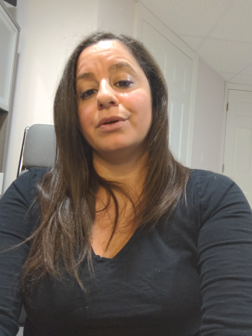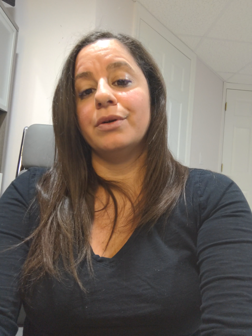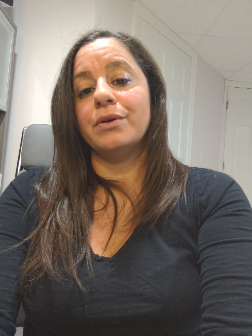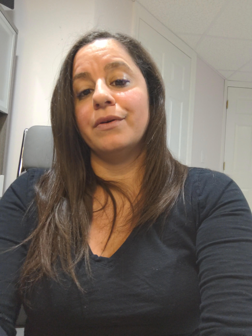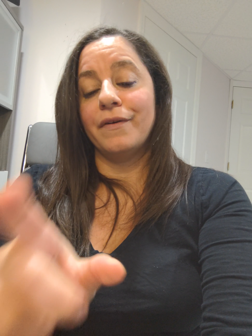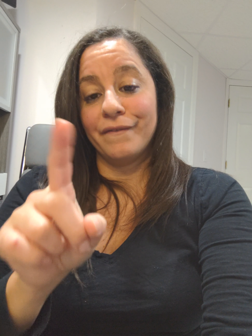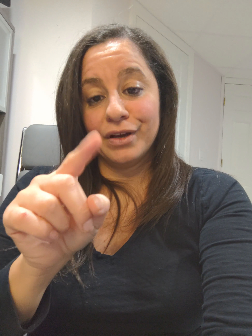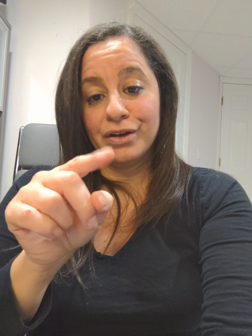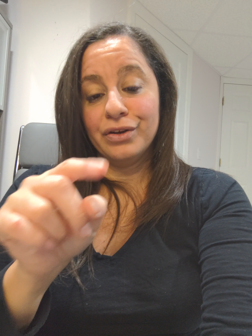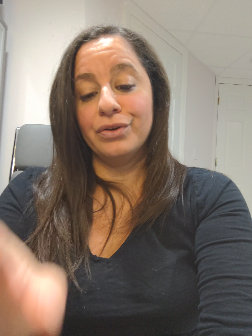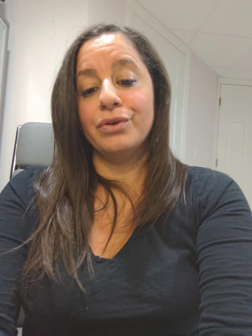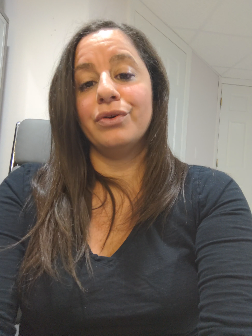finger